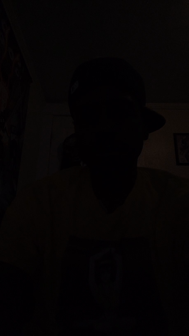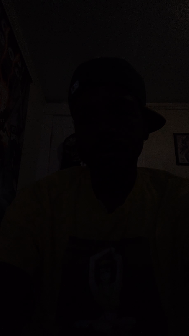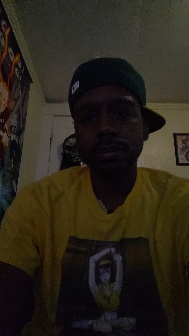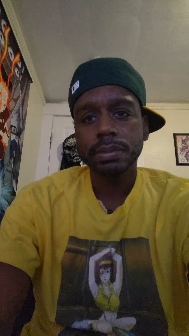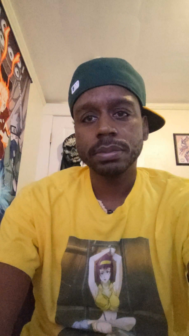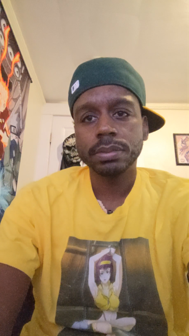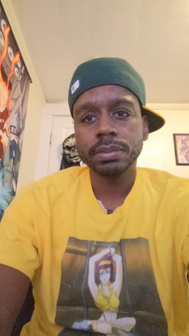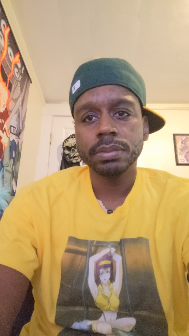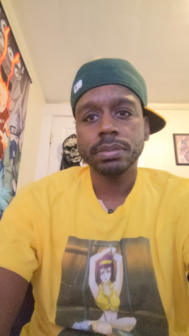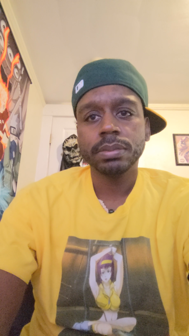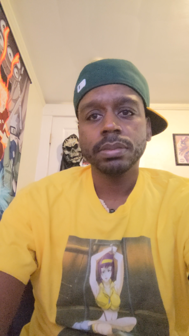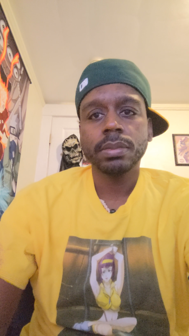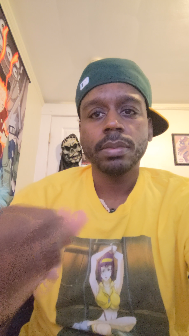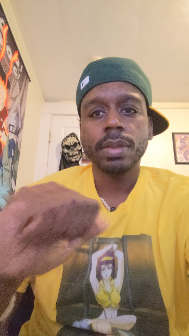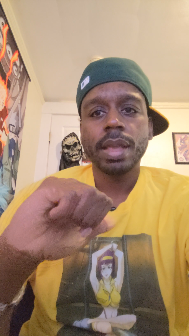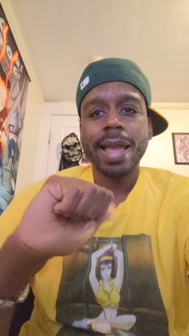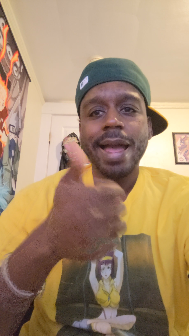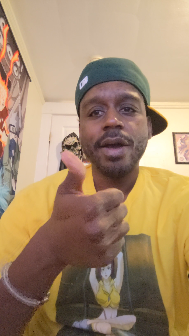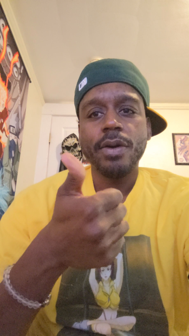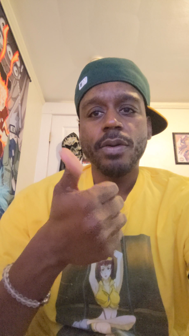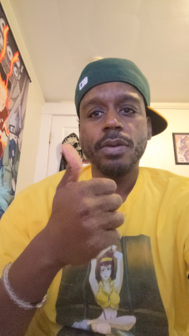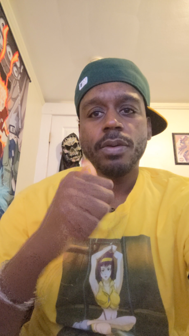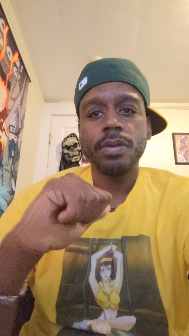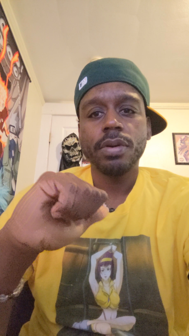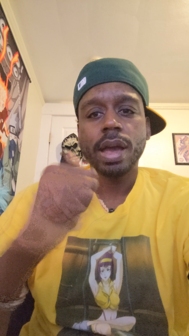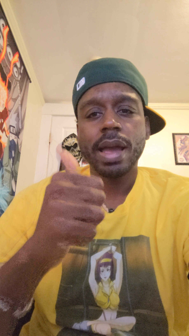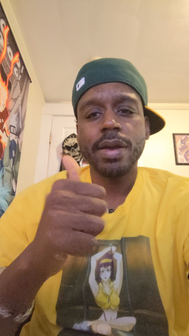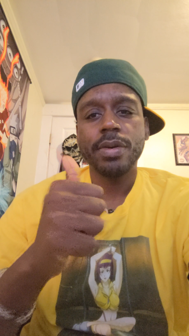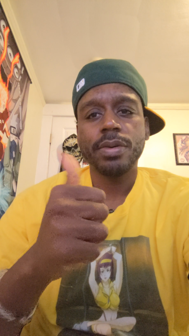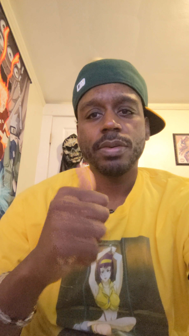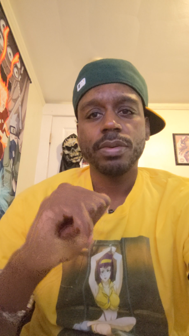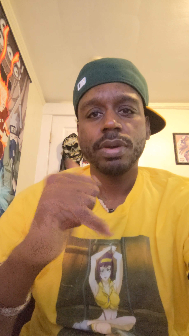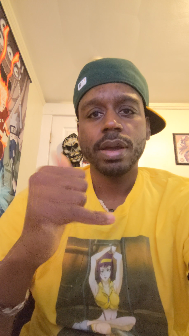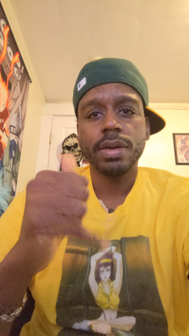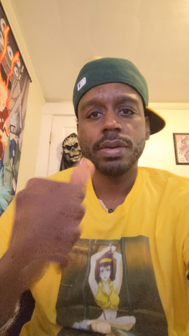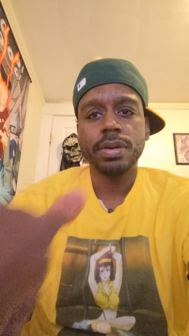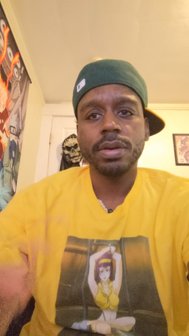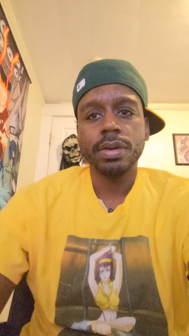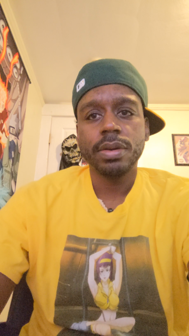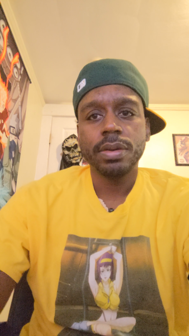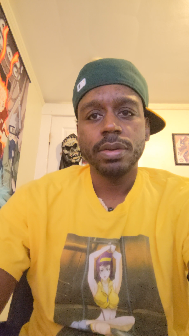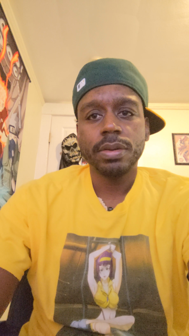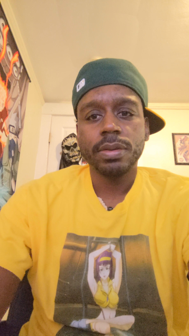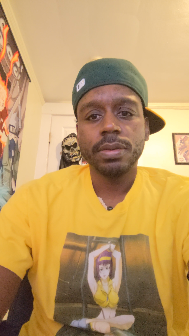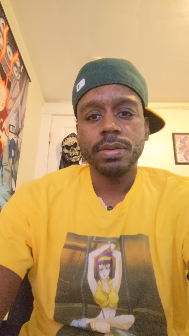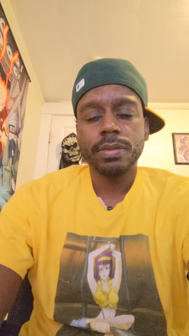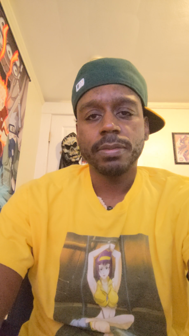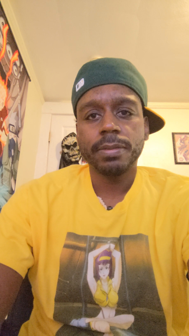how